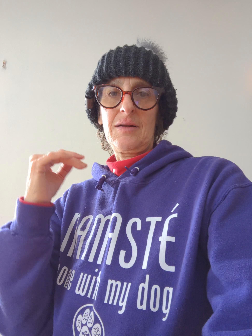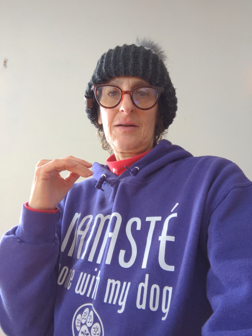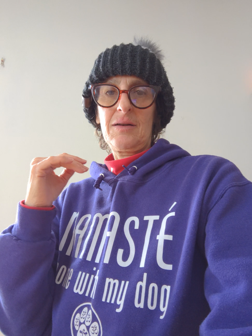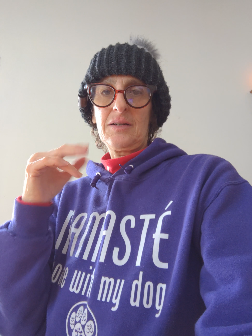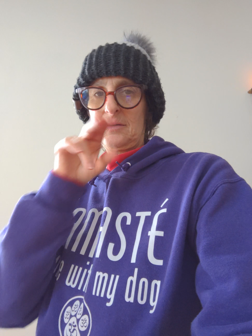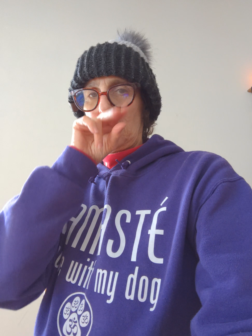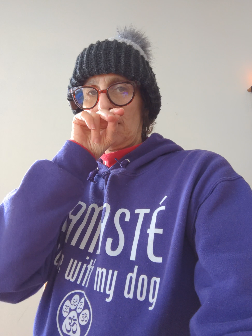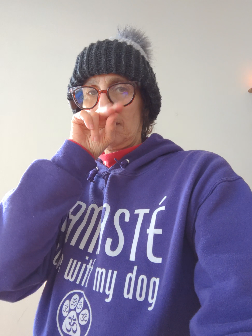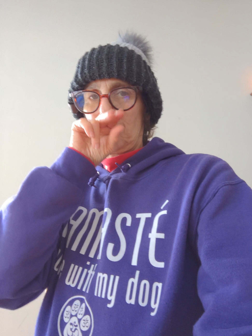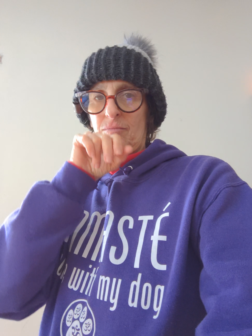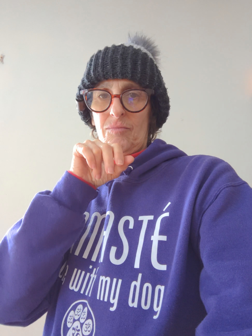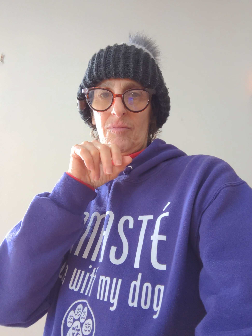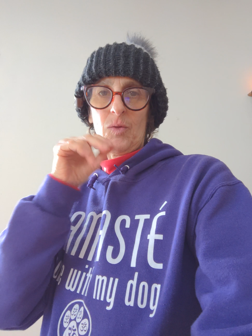duck